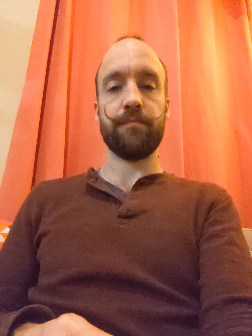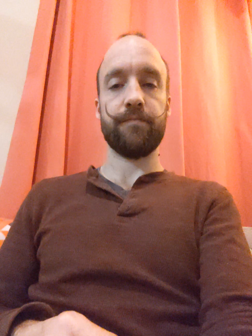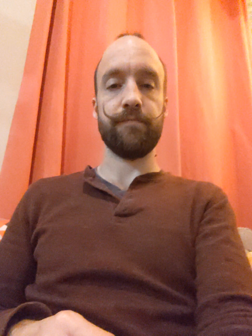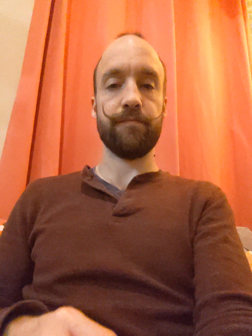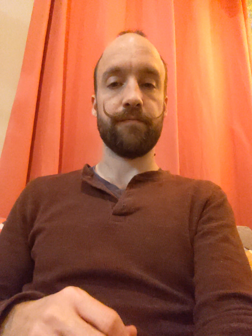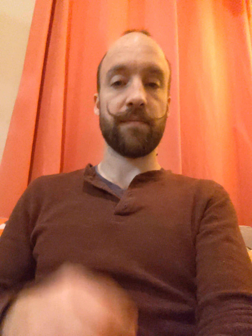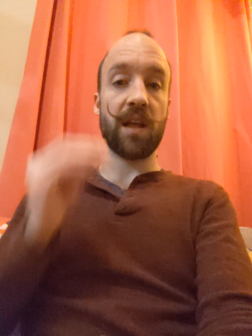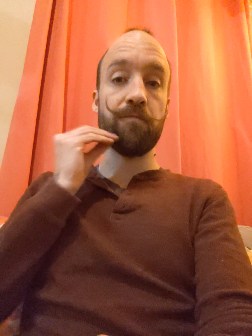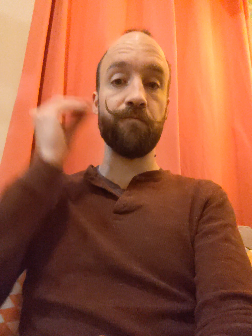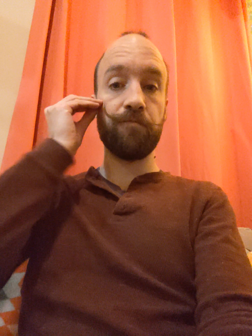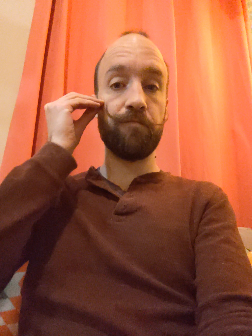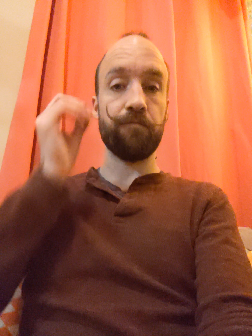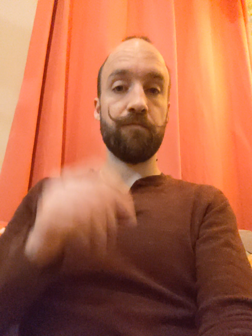home